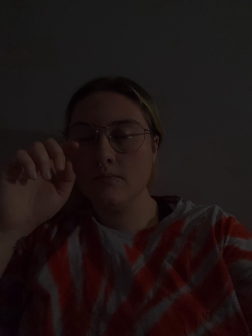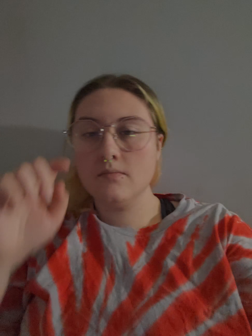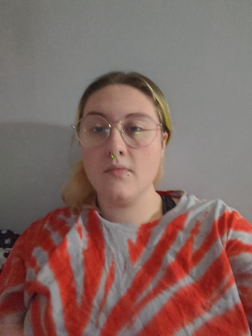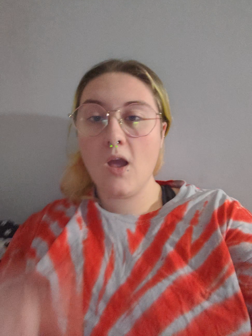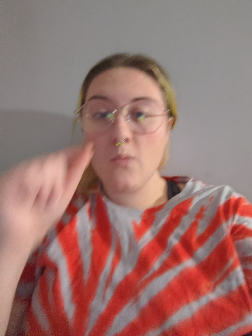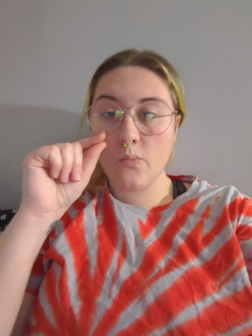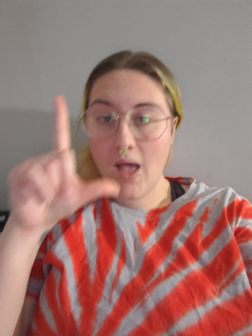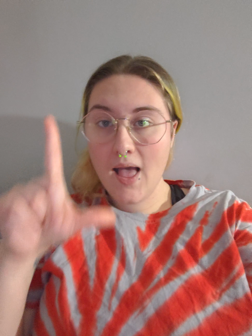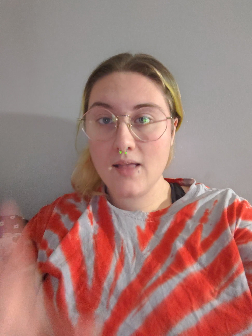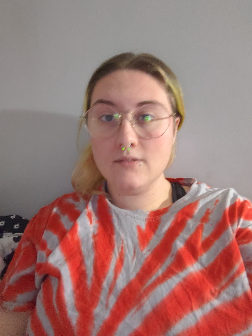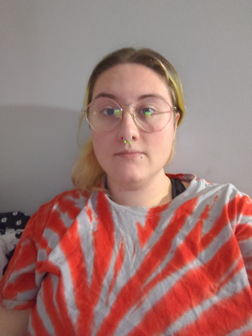awake